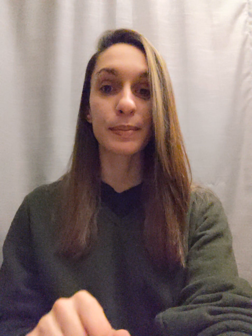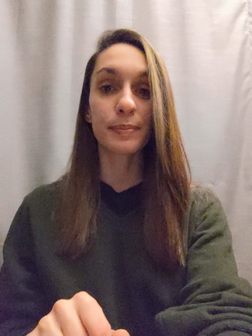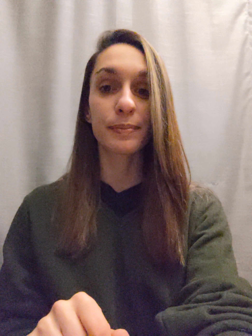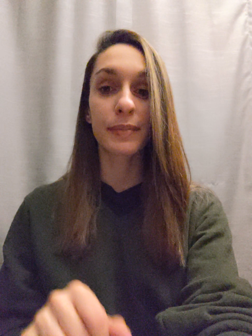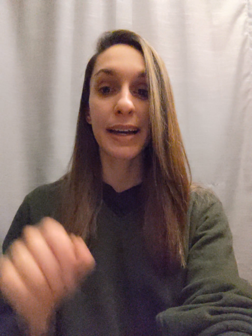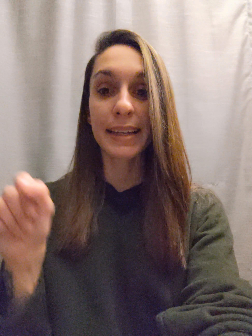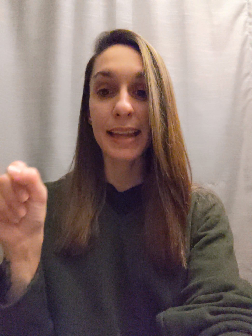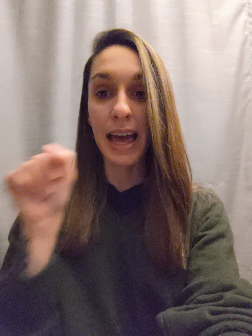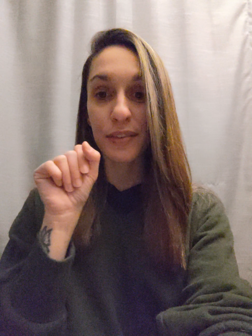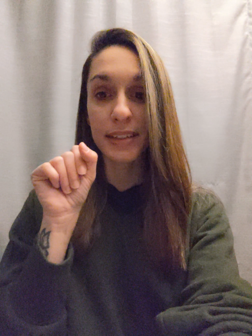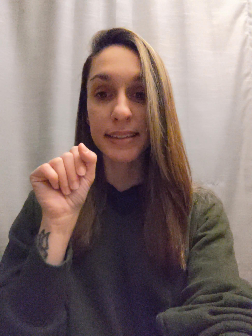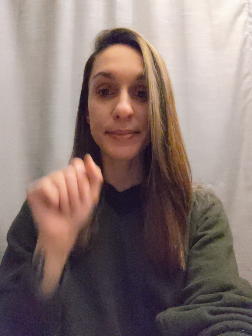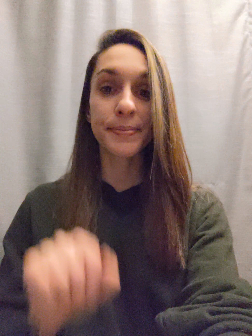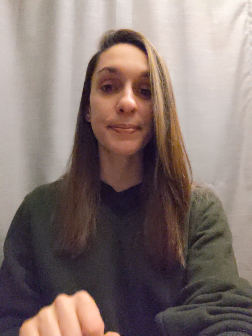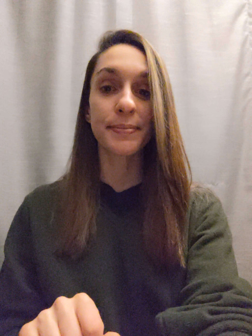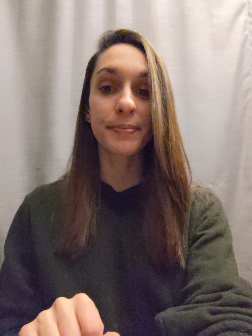carrot